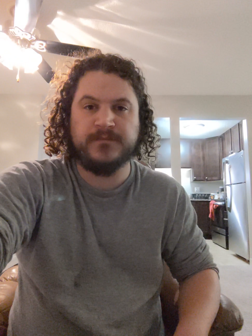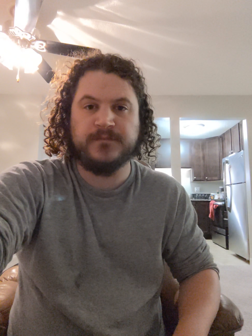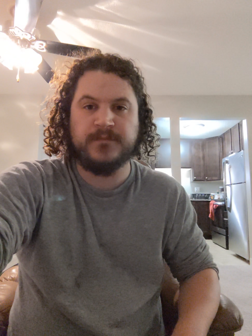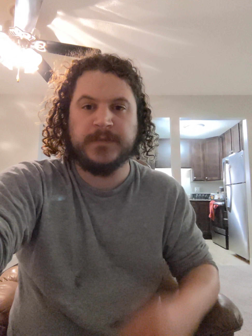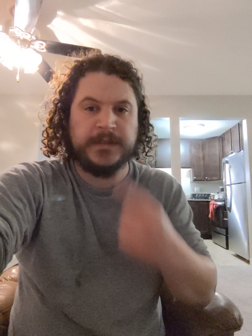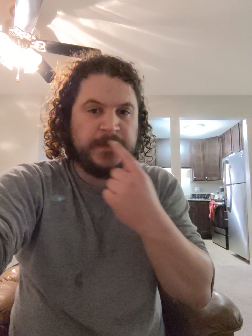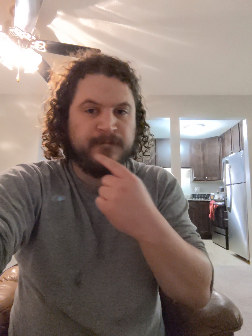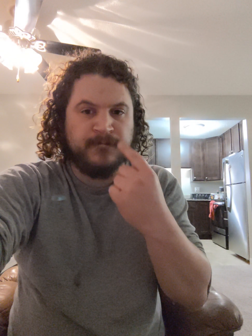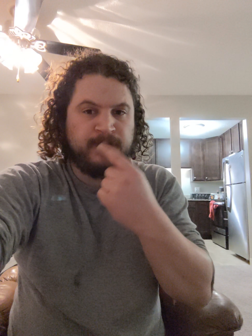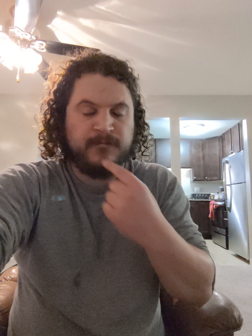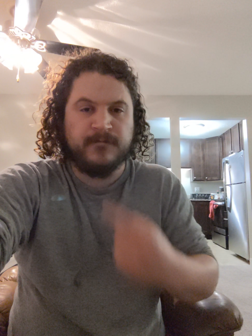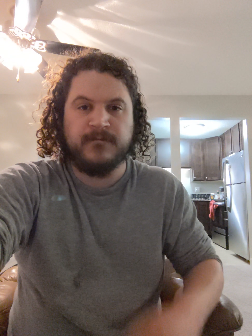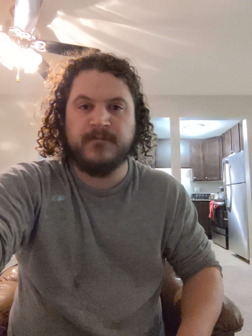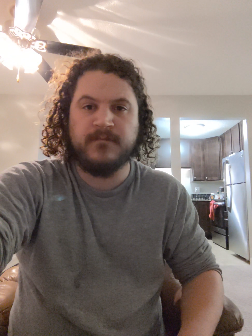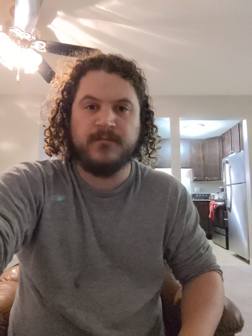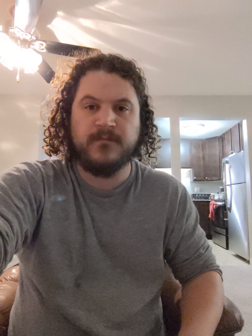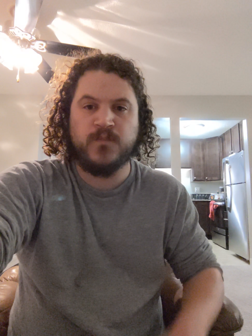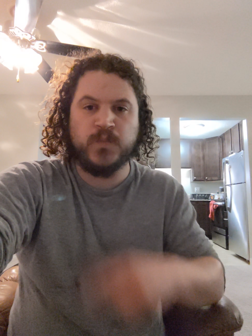lips